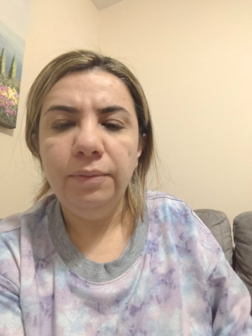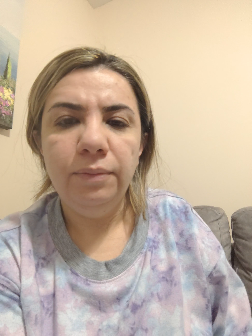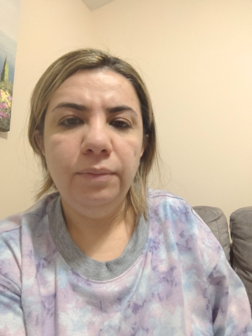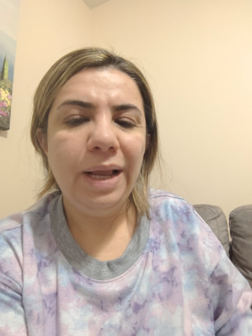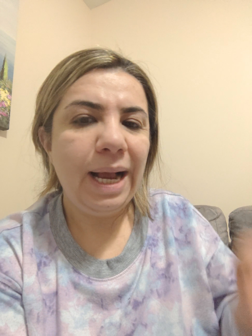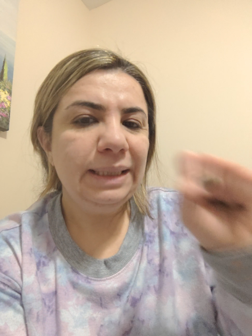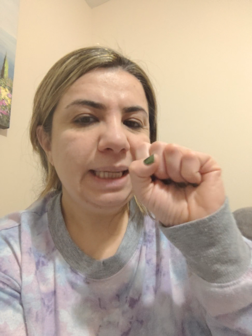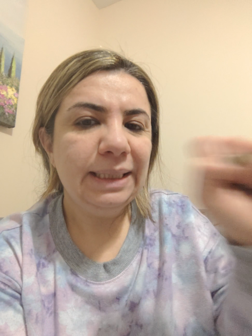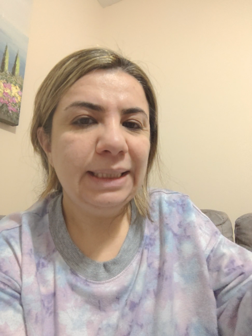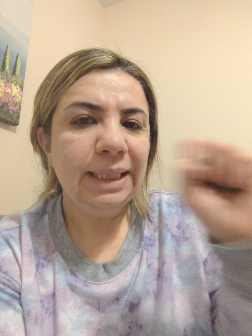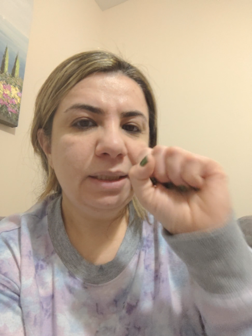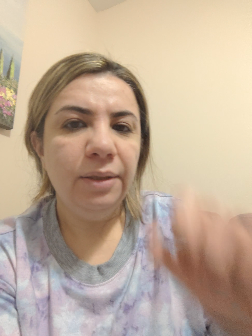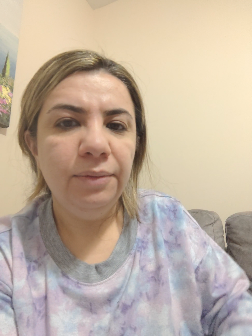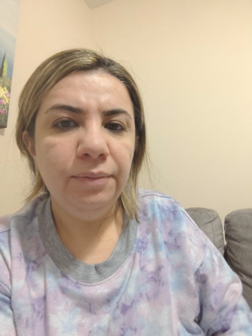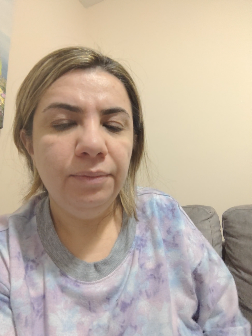carrot